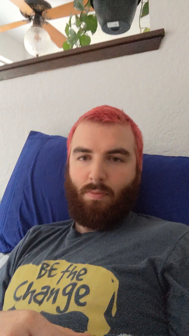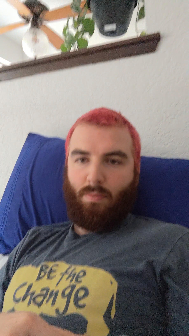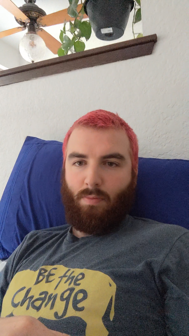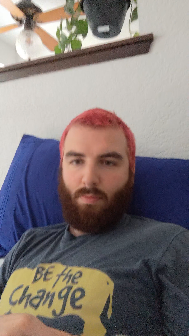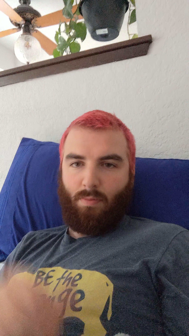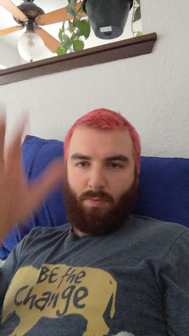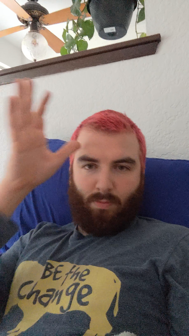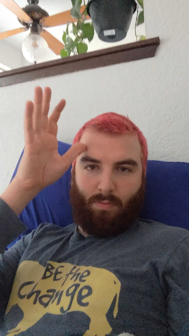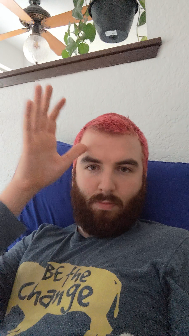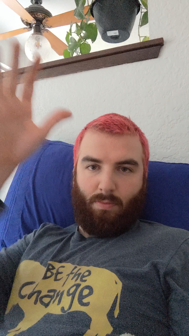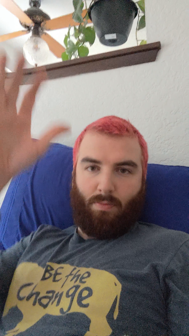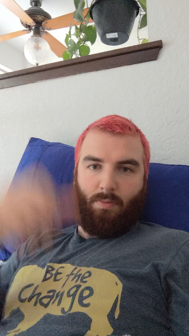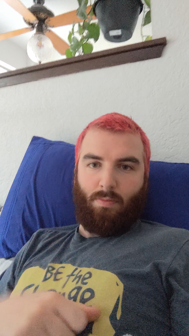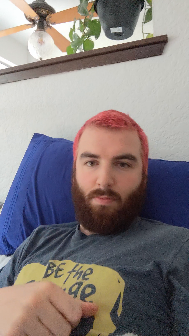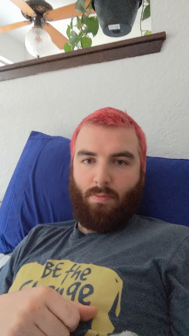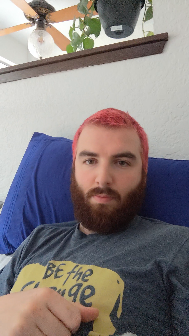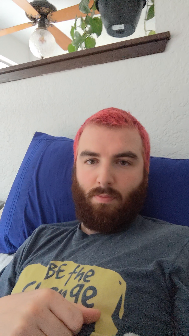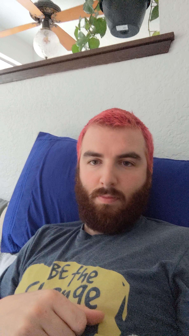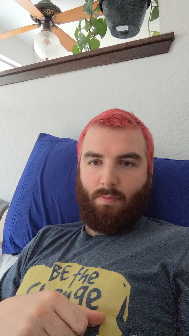deer